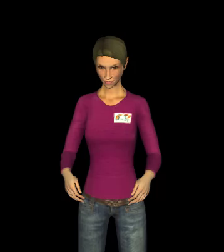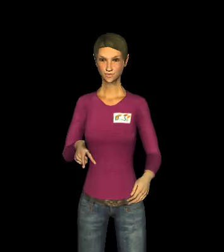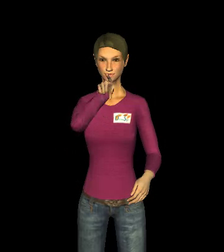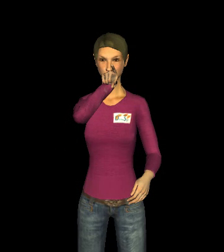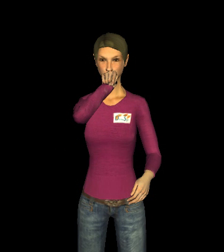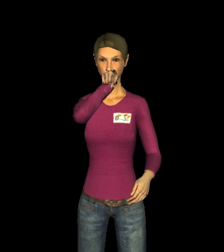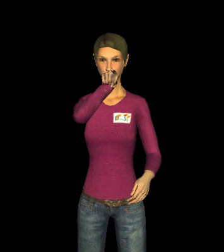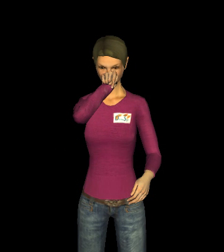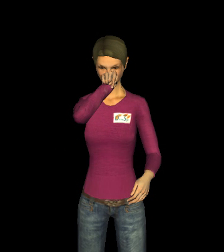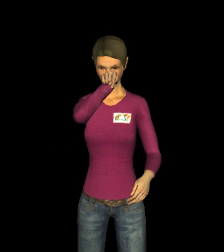دجاجة